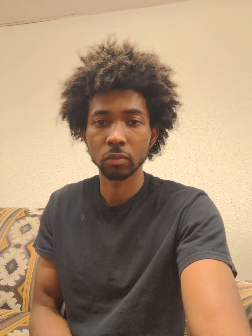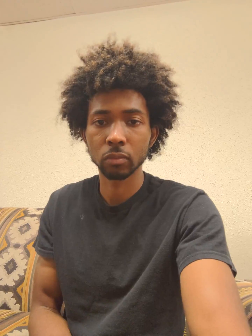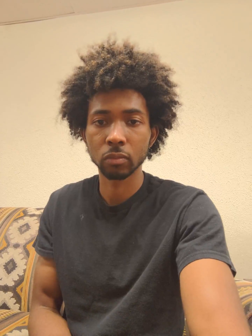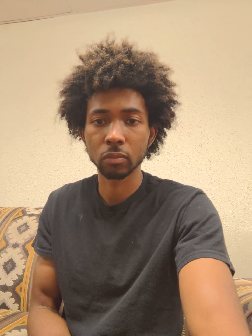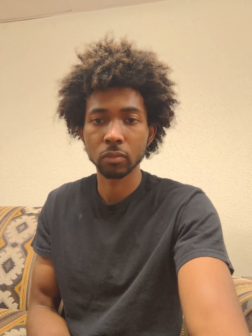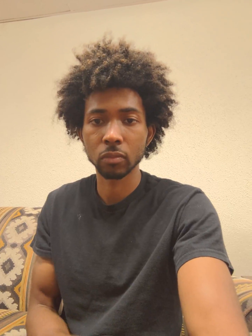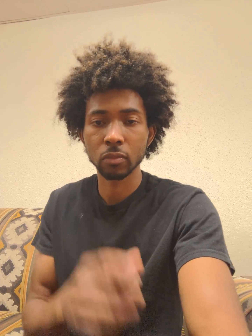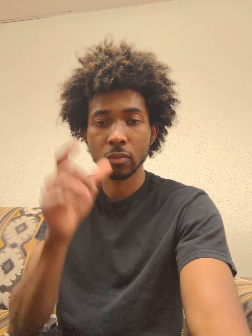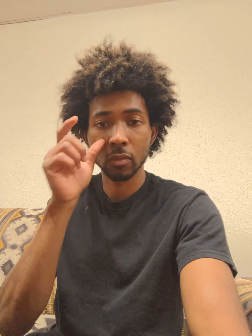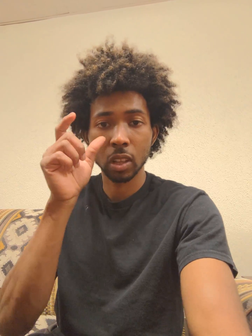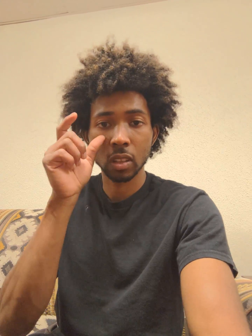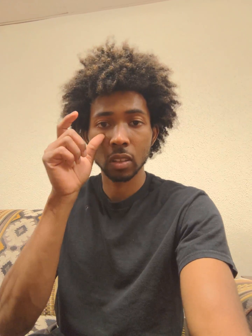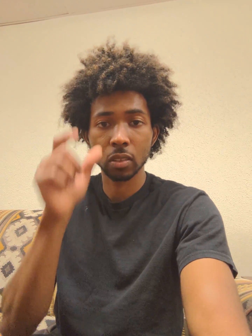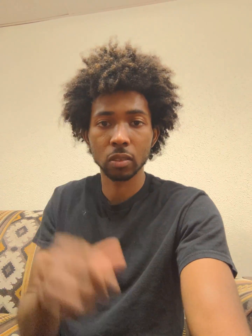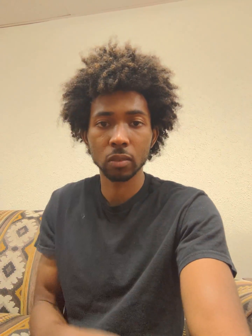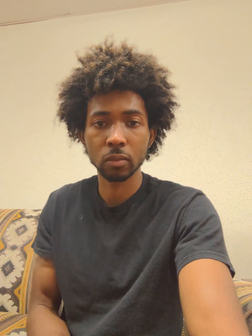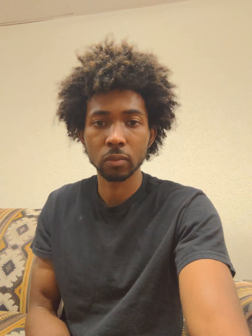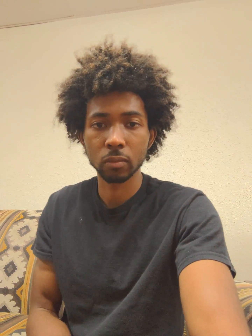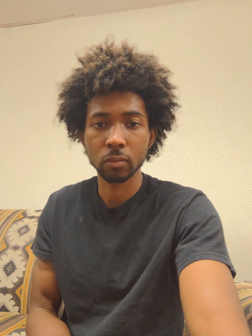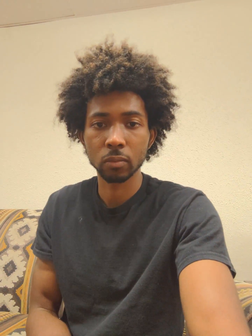glasses